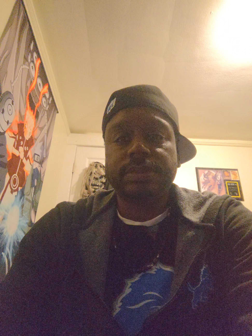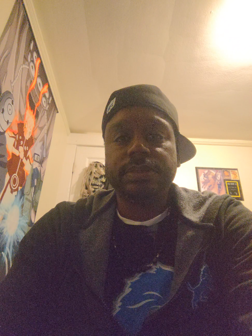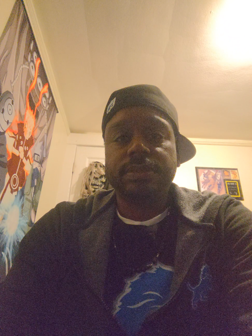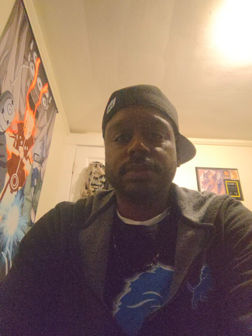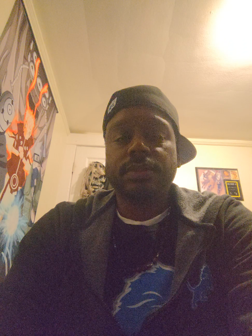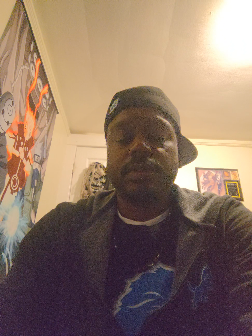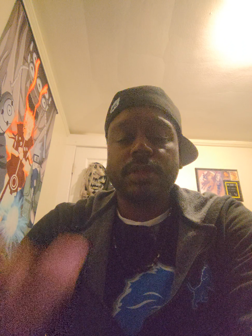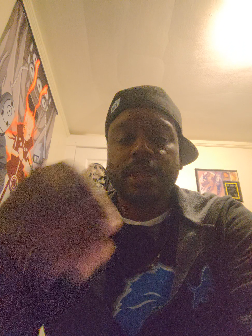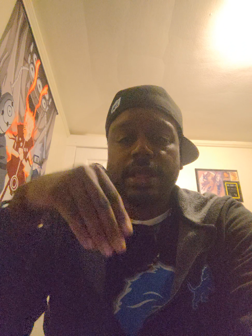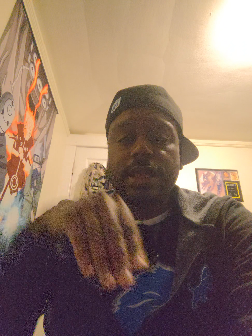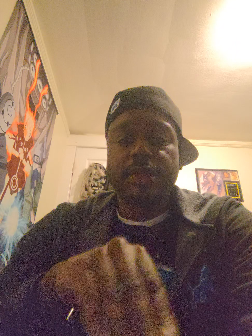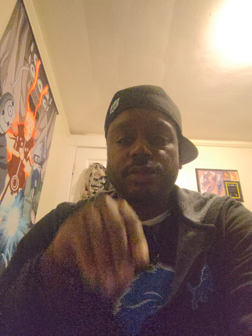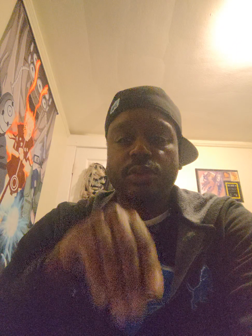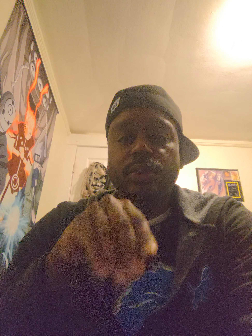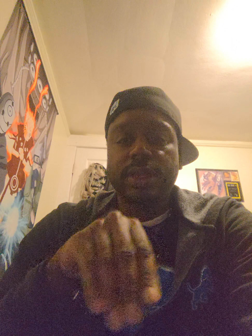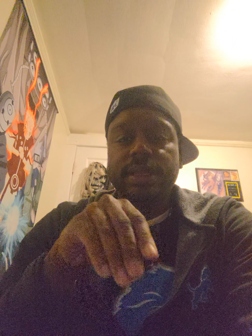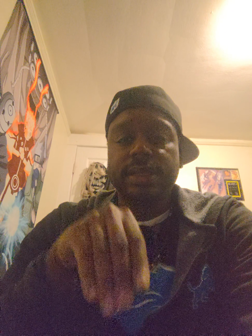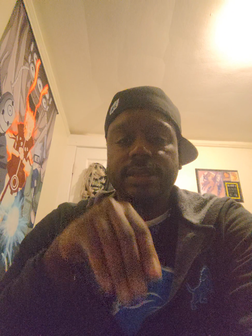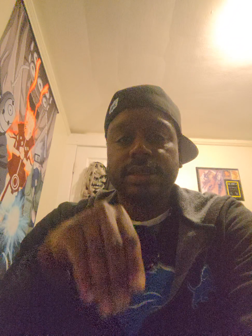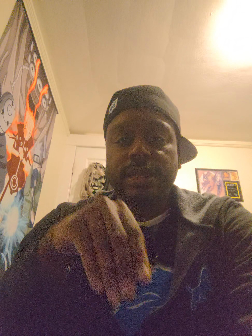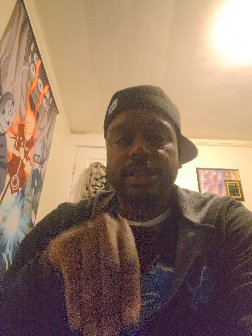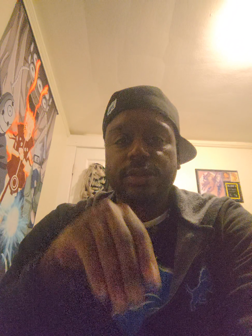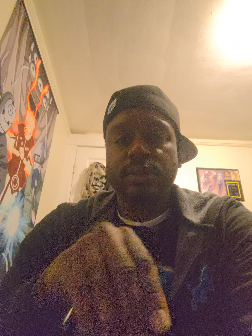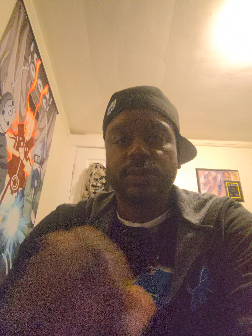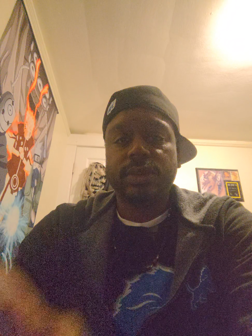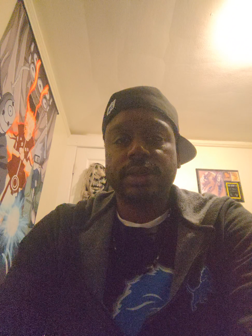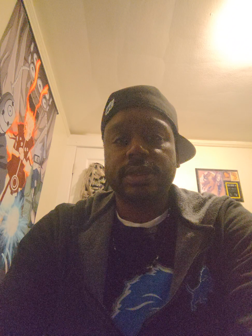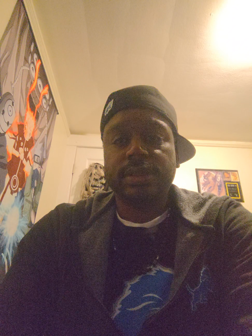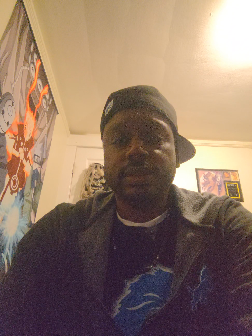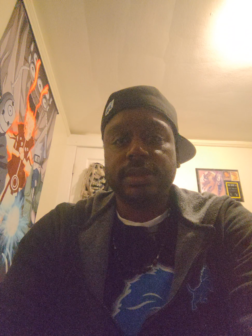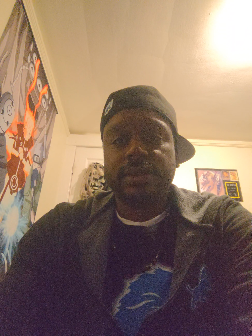into